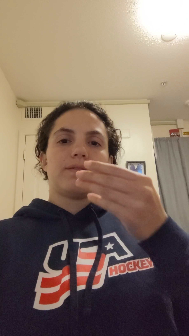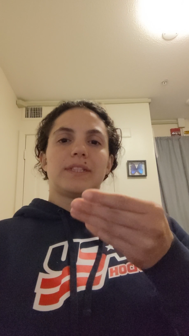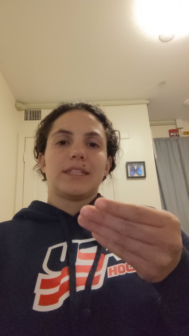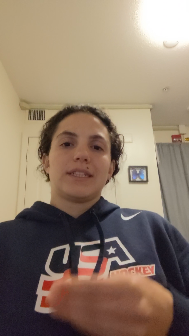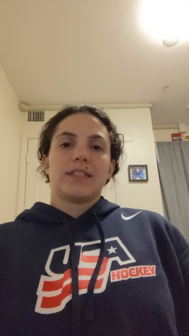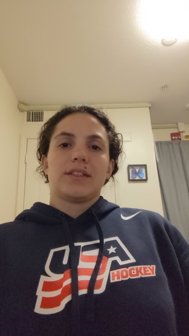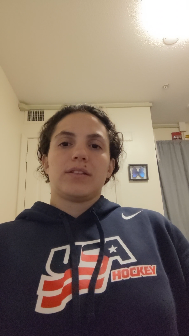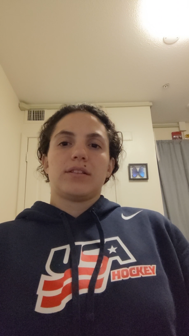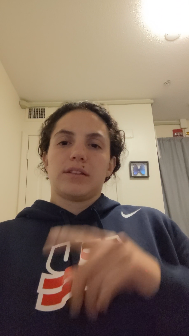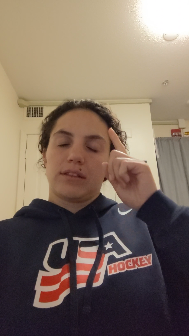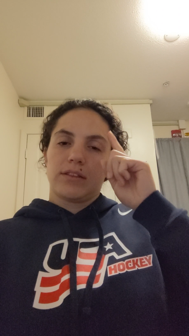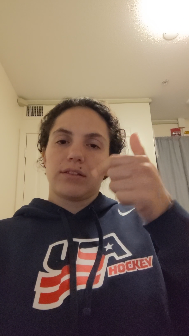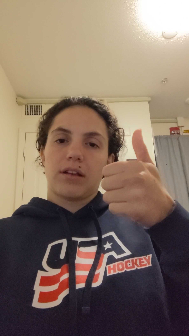dime